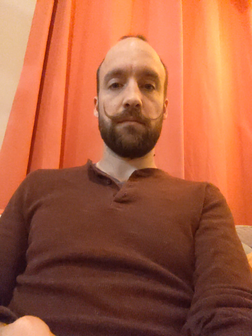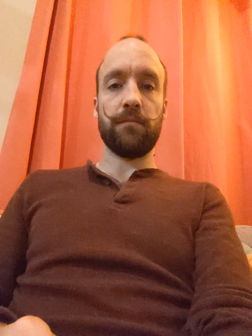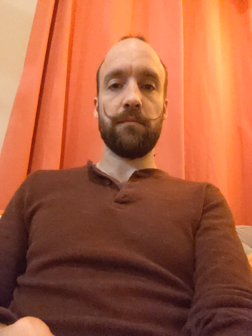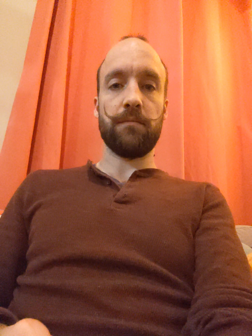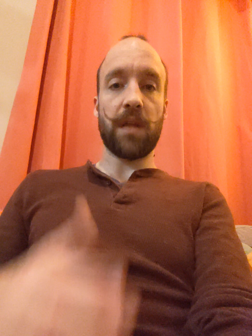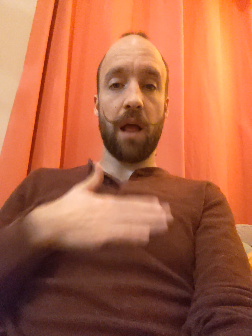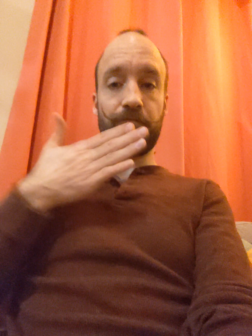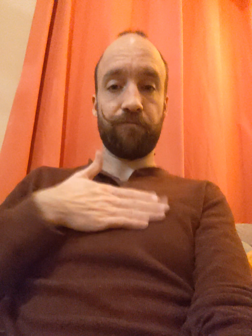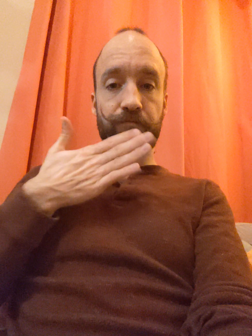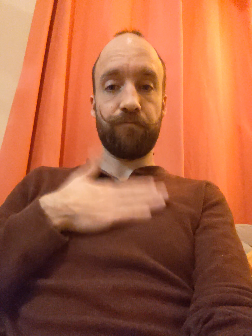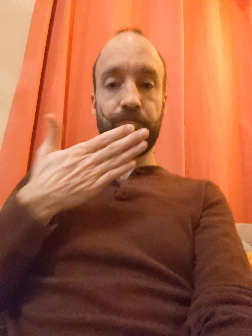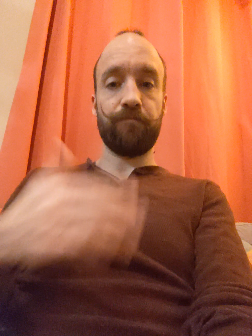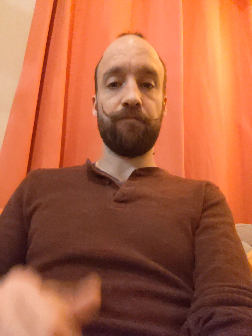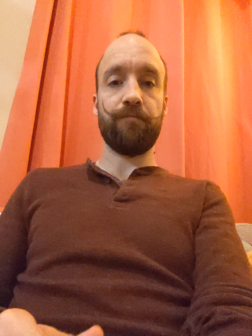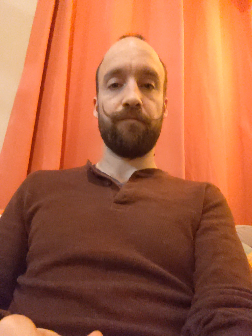happy